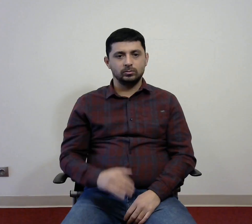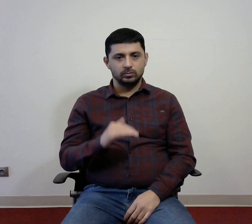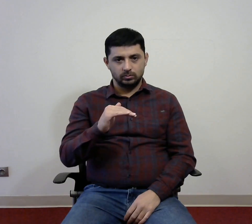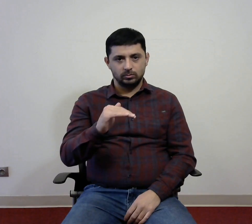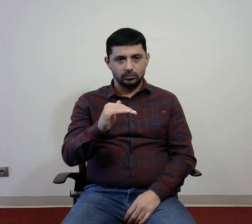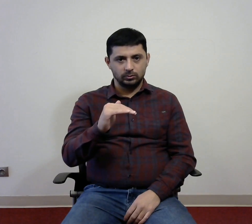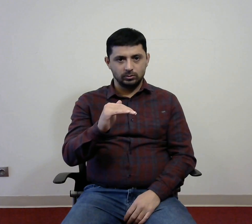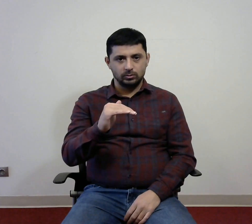siz